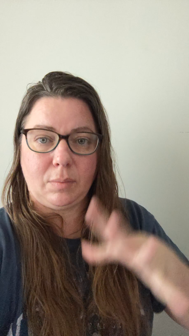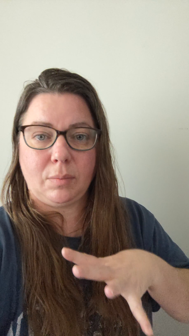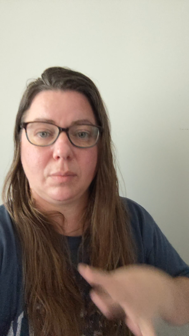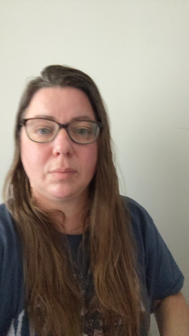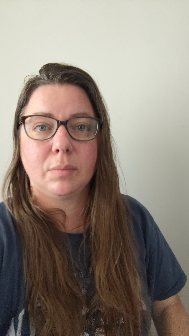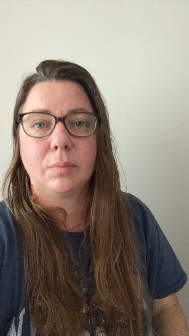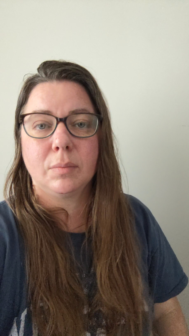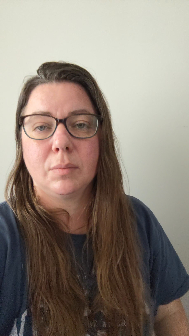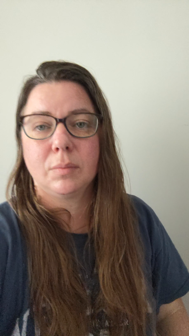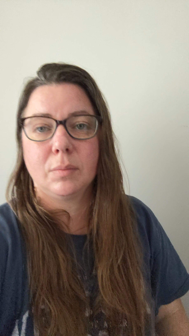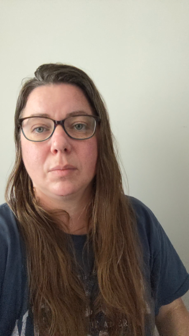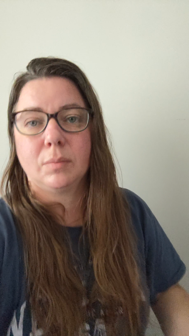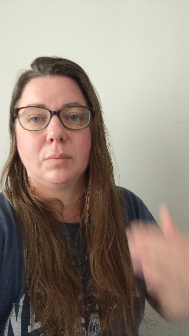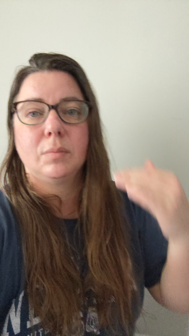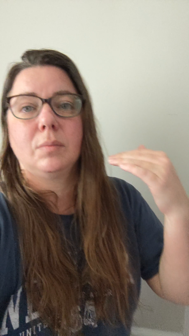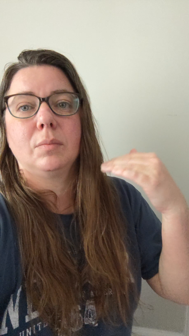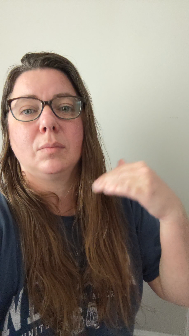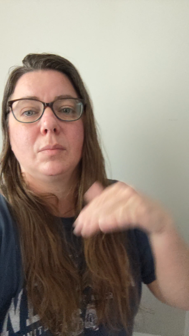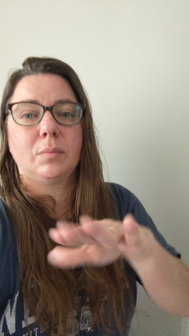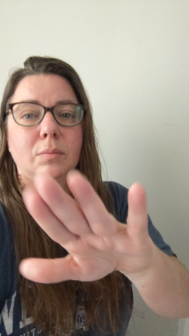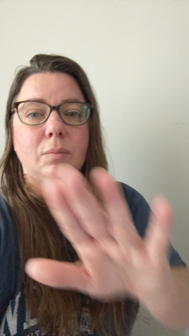enter